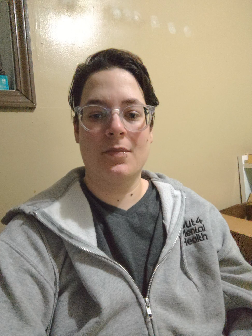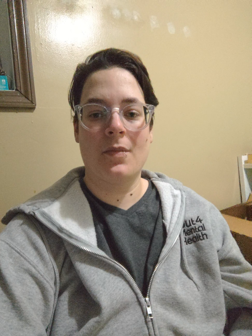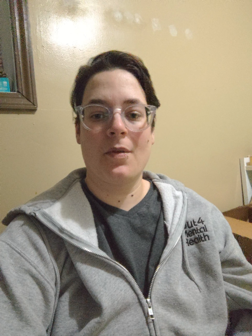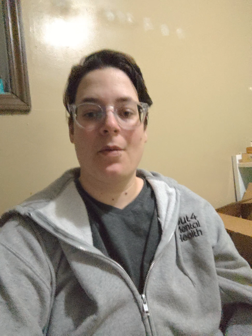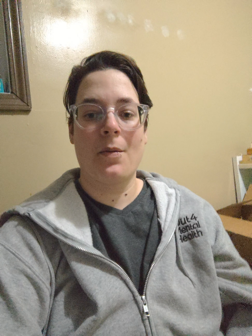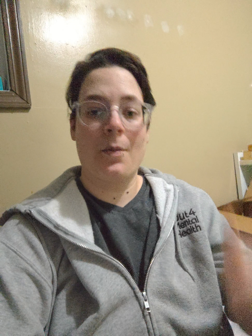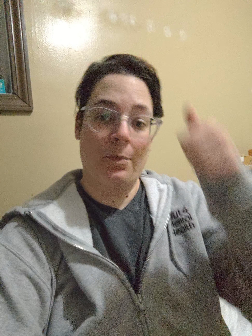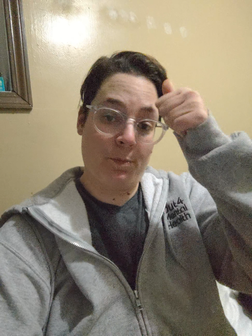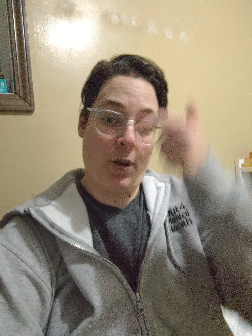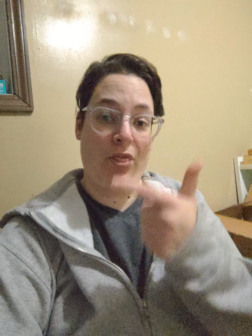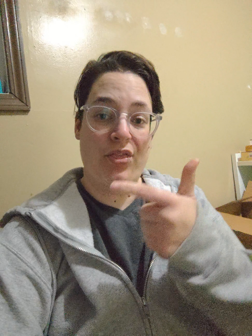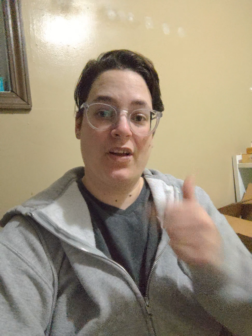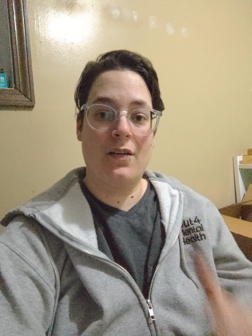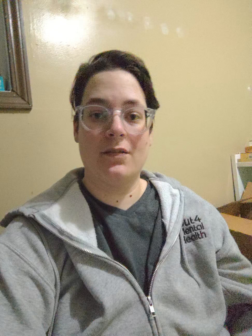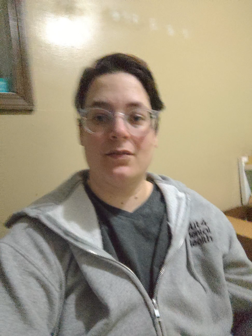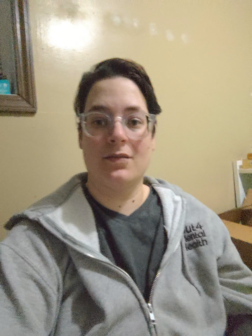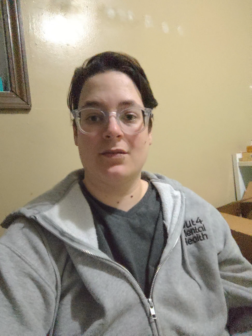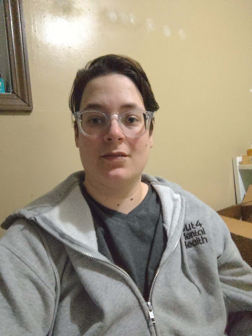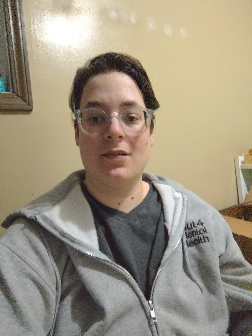brother